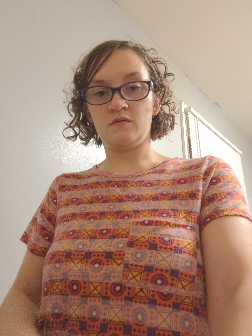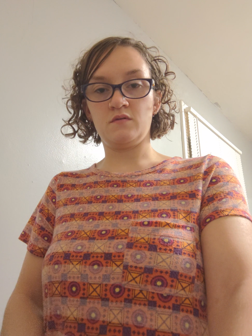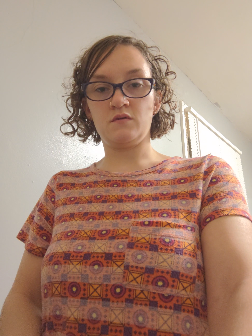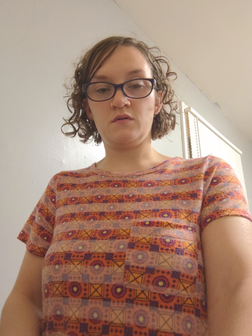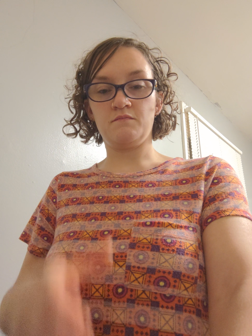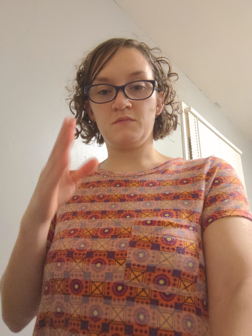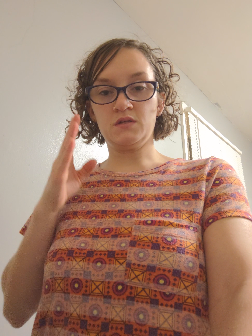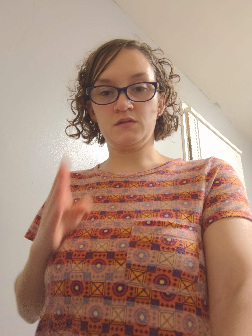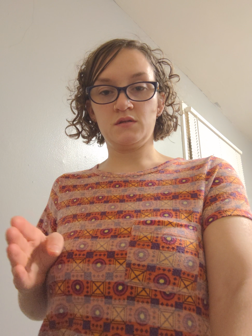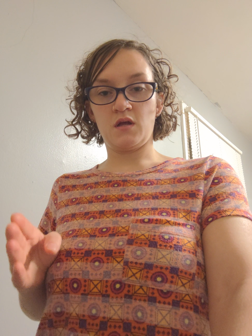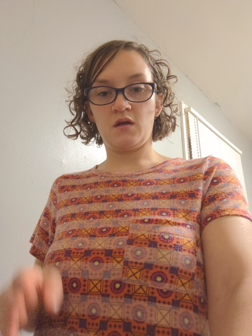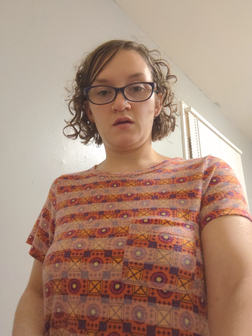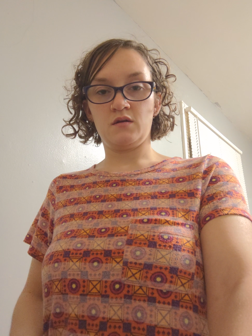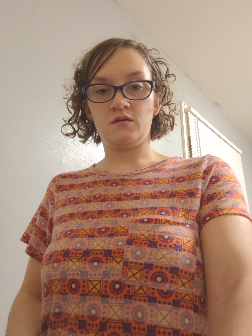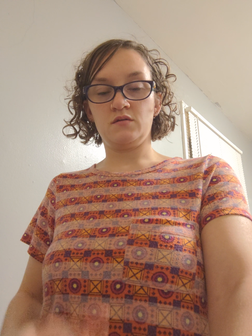beside